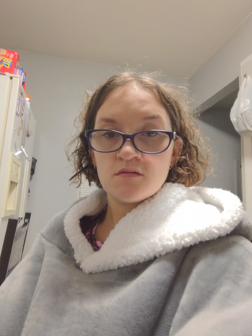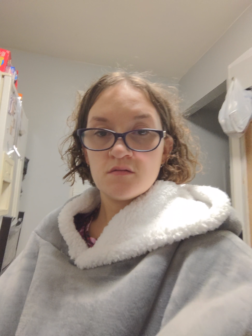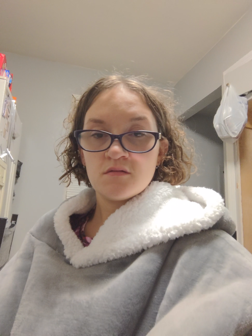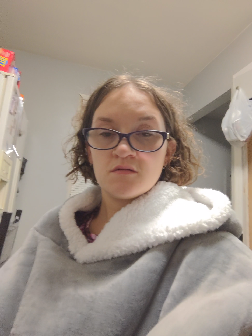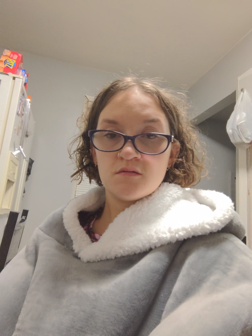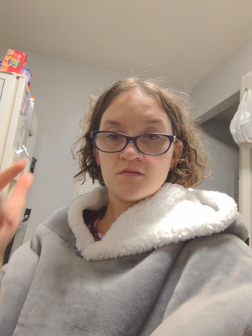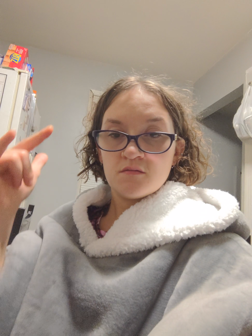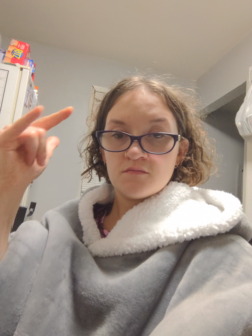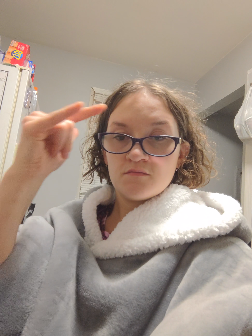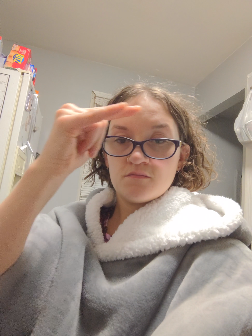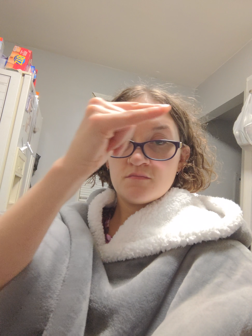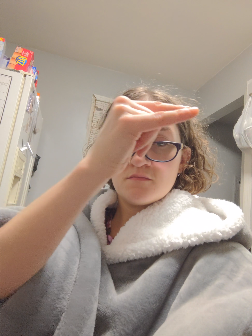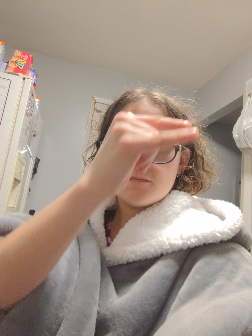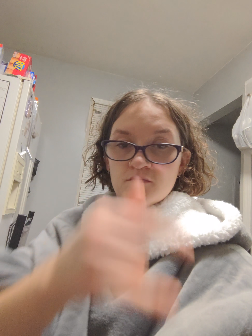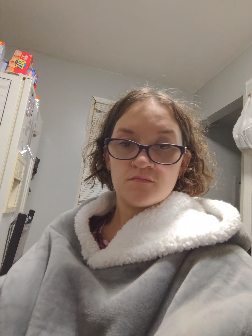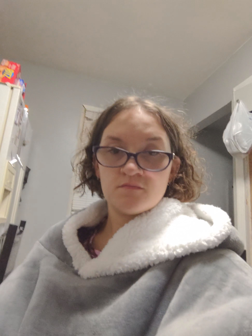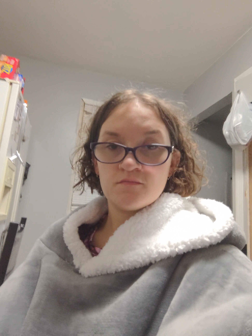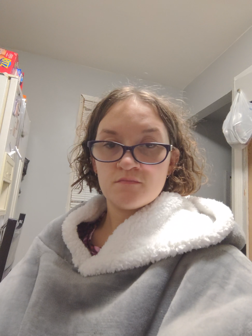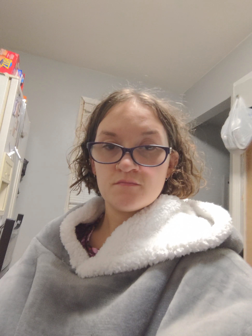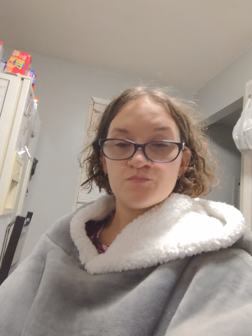airplane